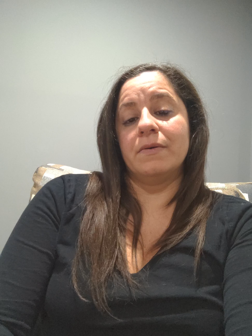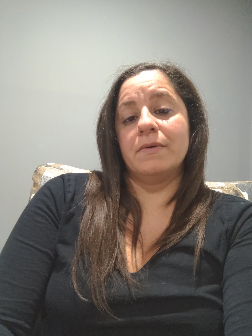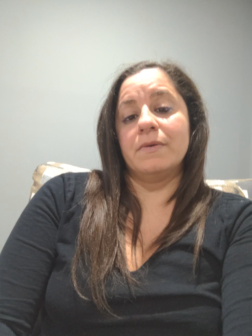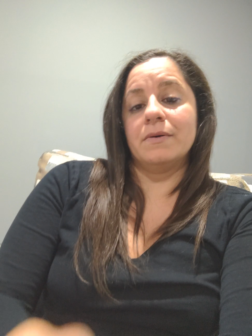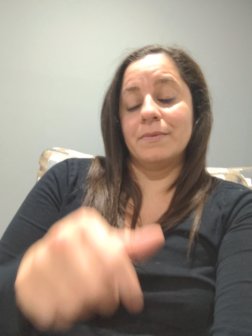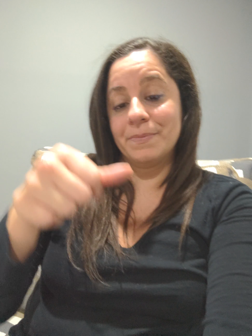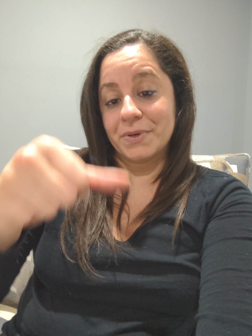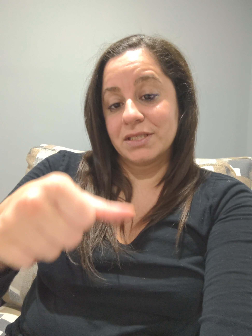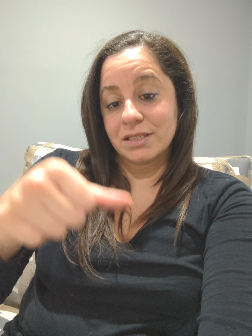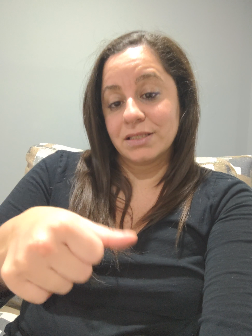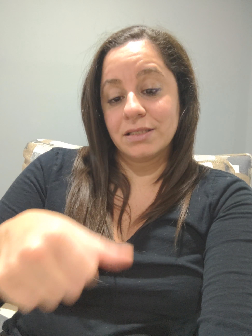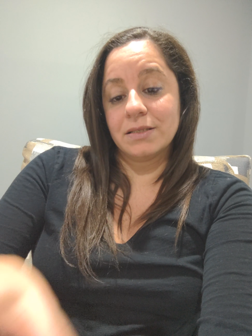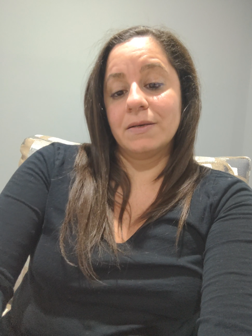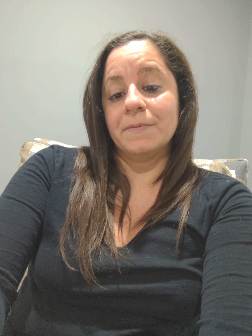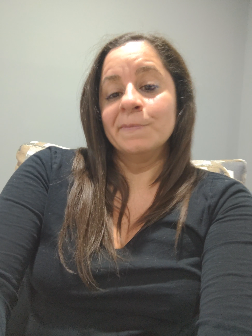puzzle